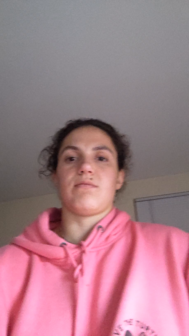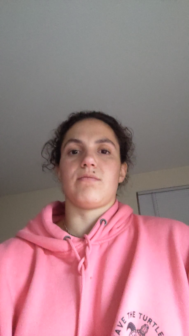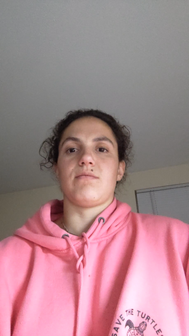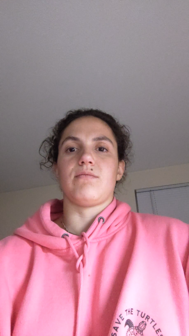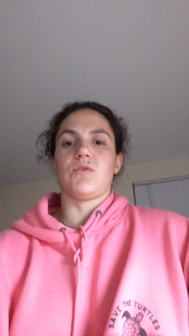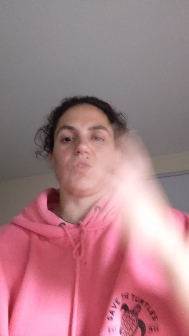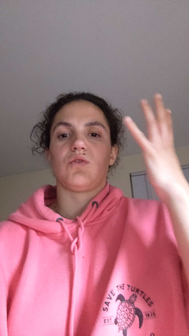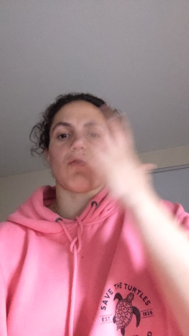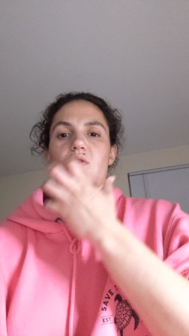dark